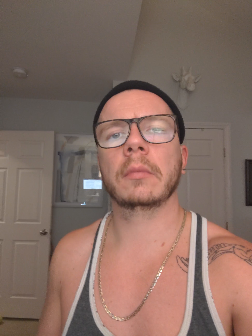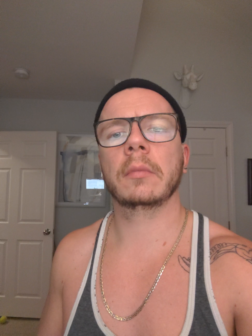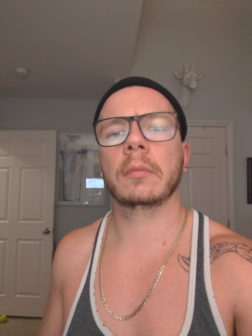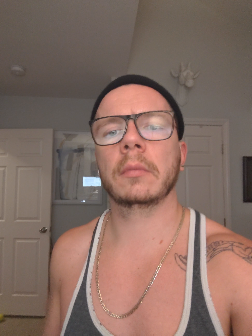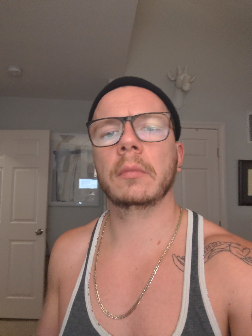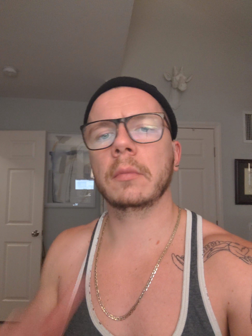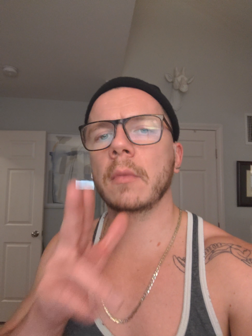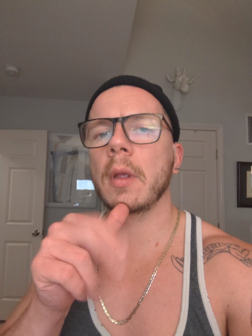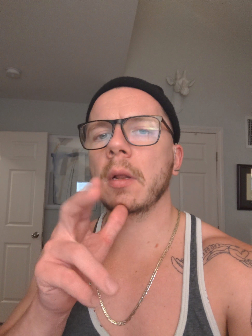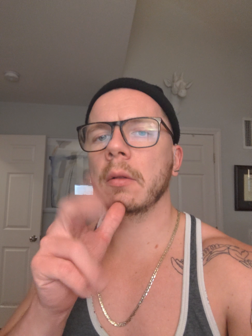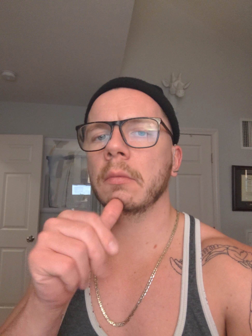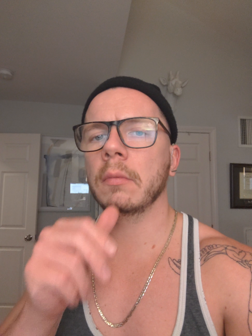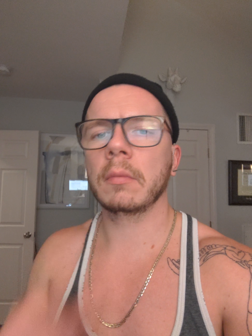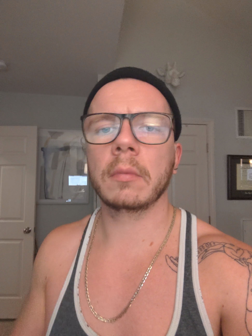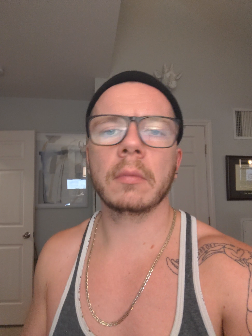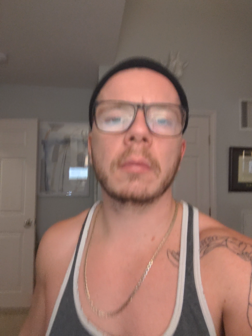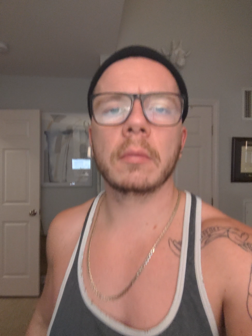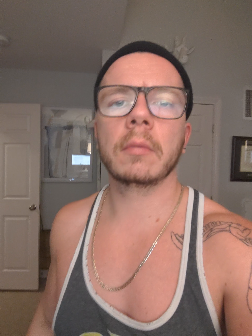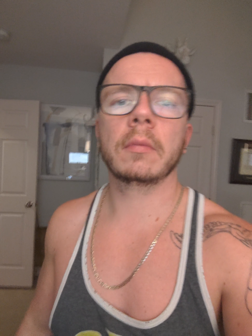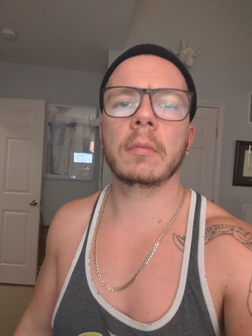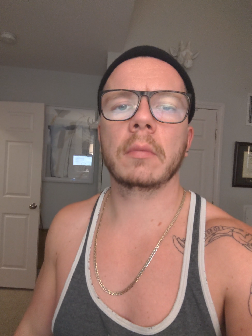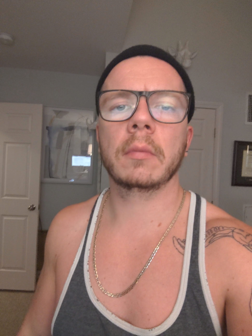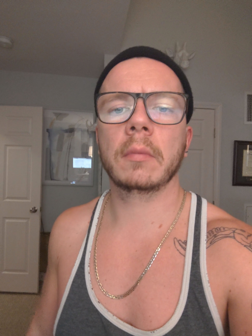hen